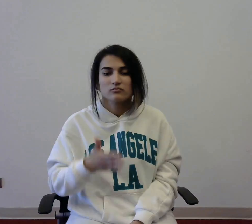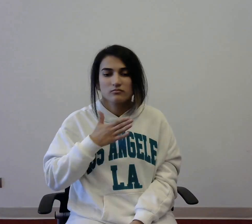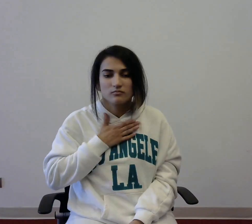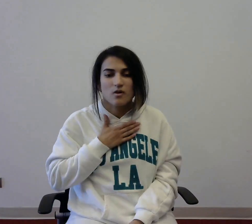mən